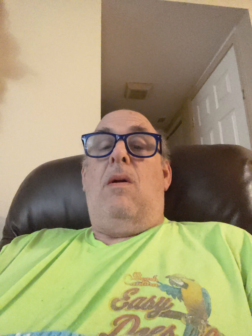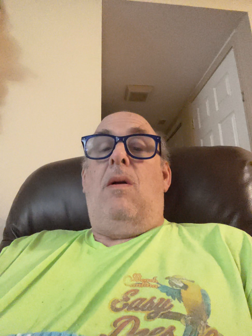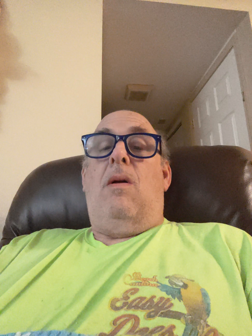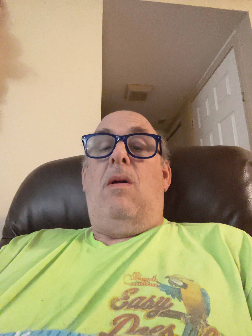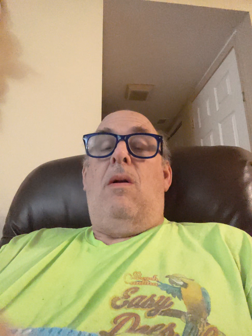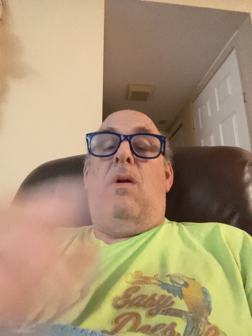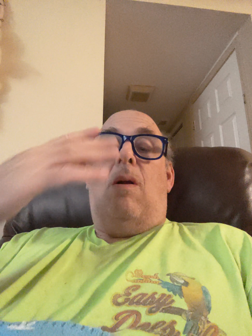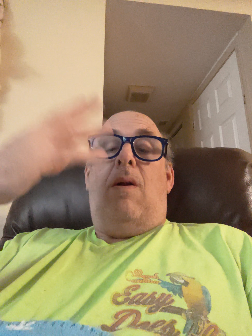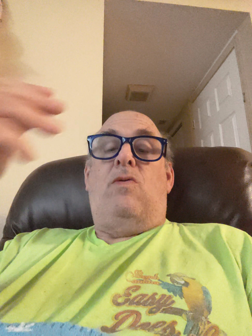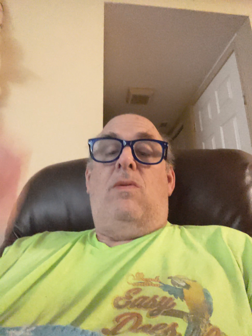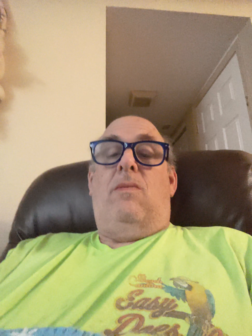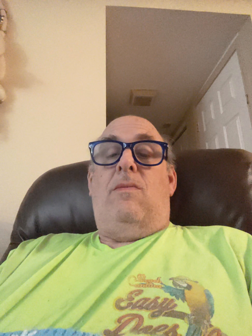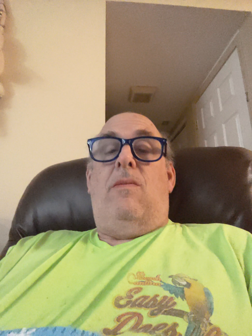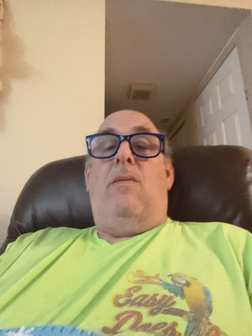outside